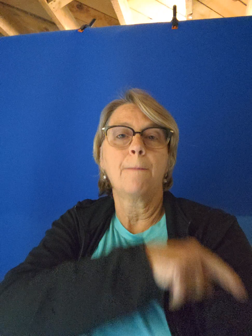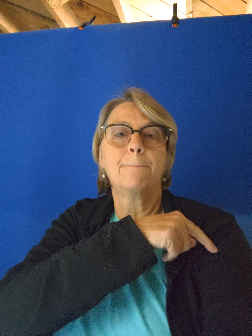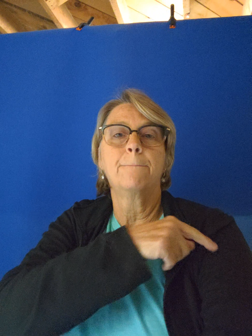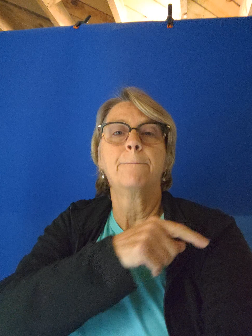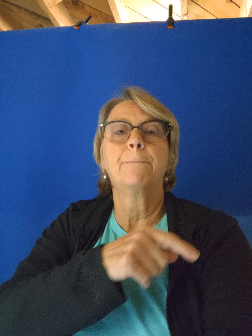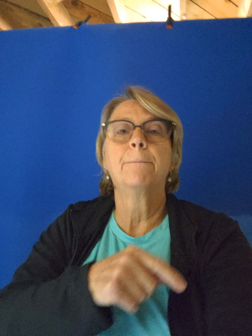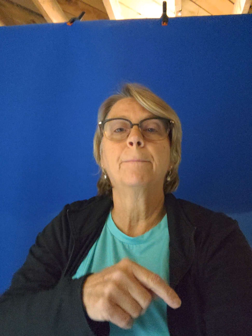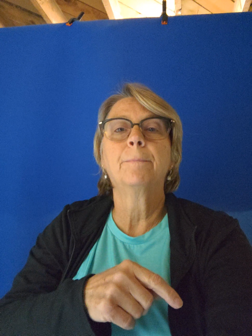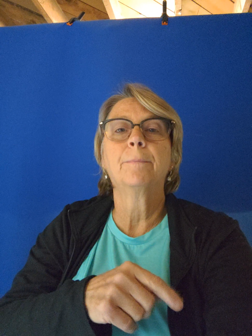arm